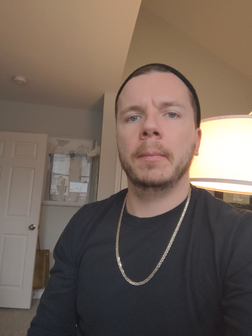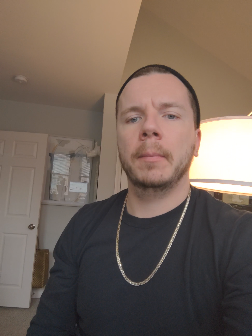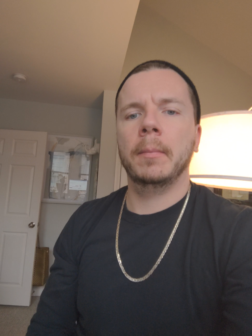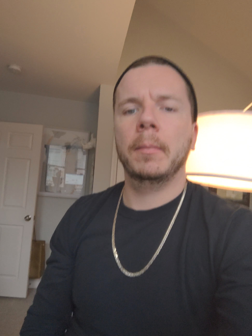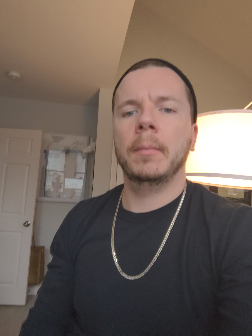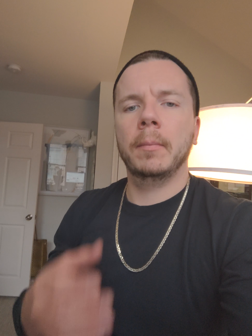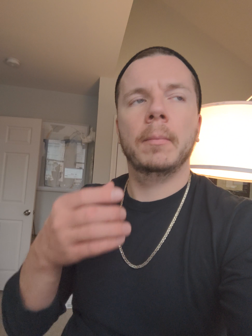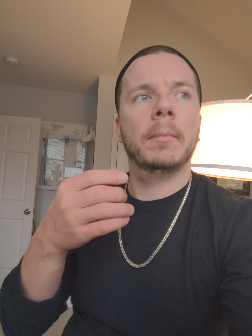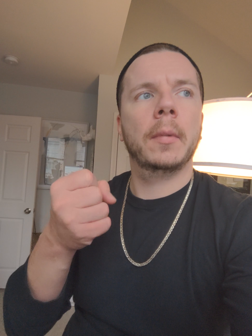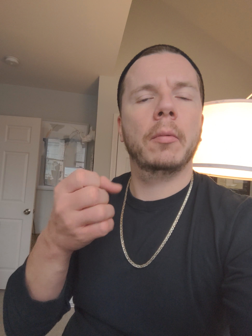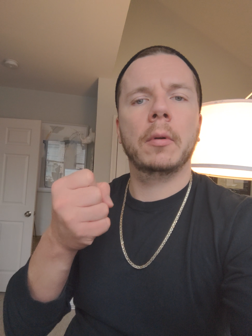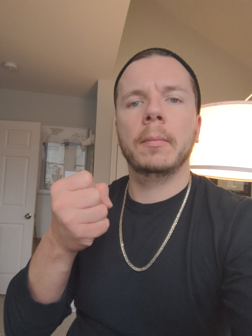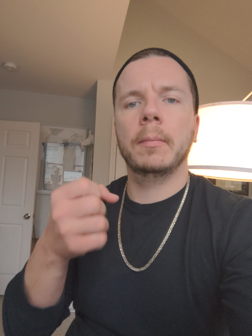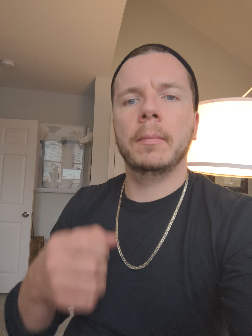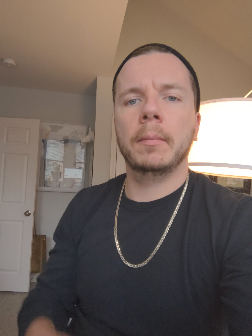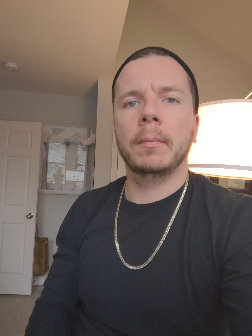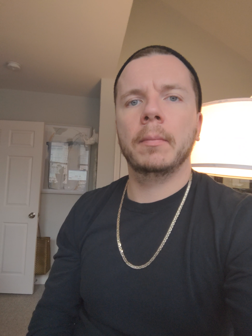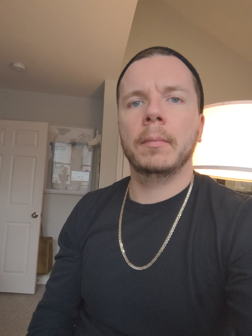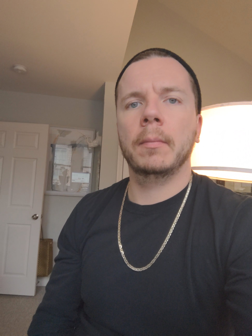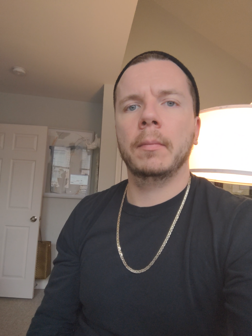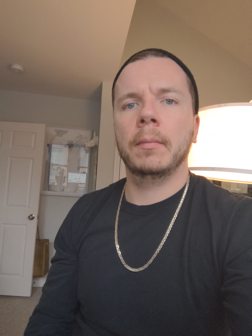milk